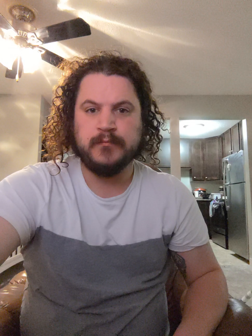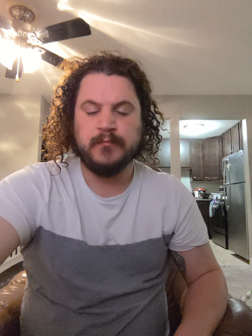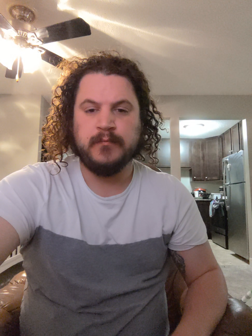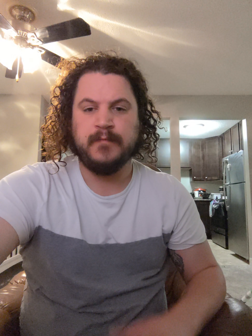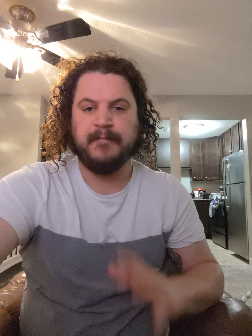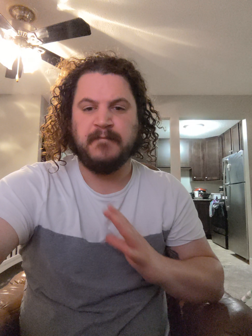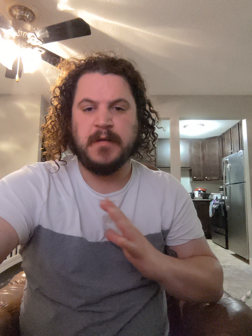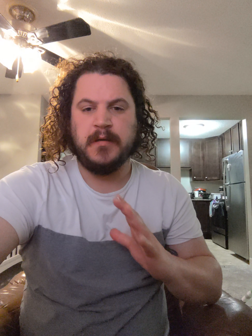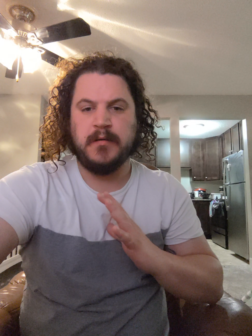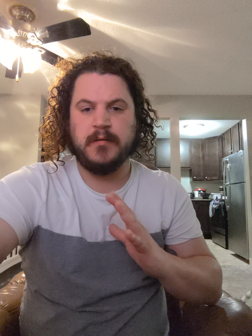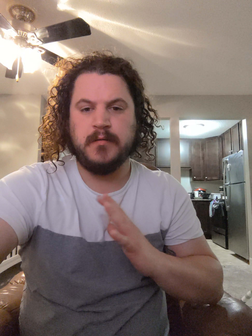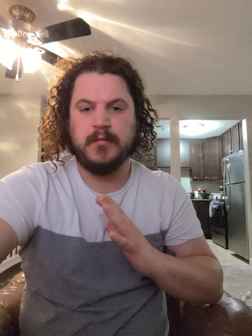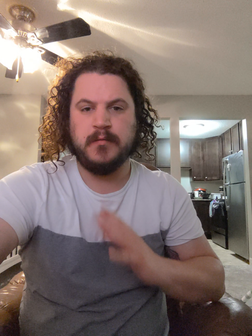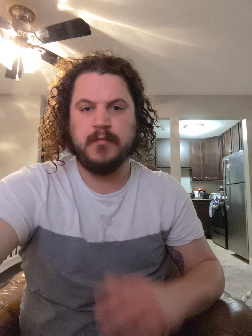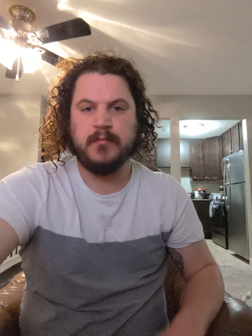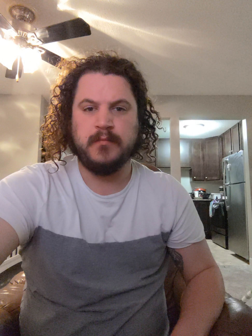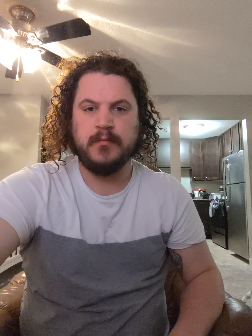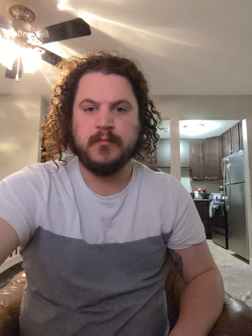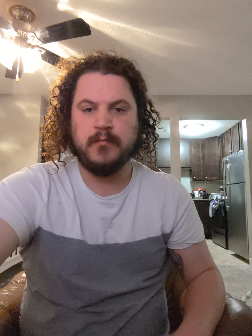fine